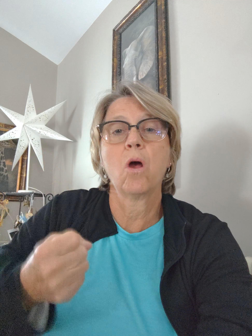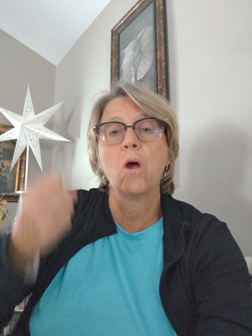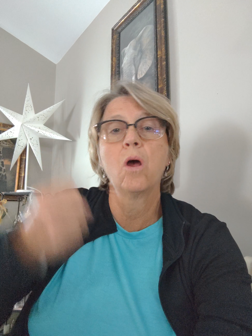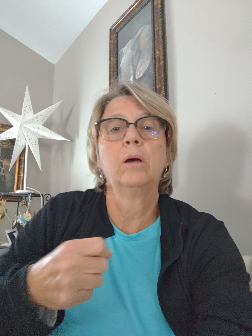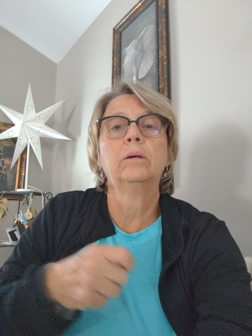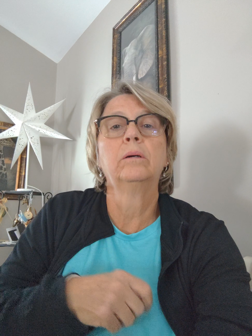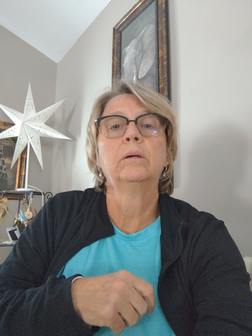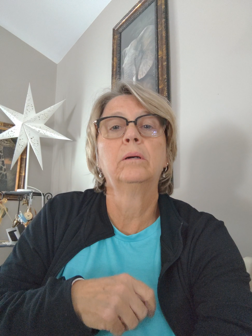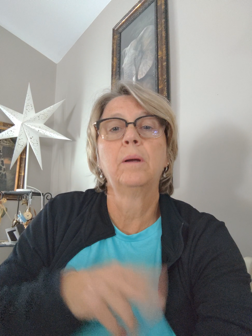car